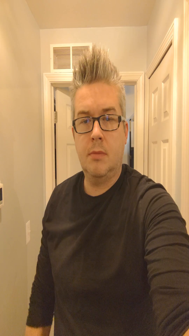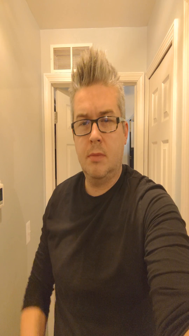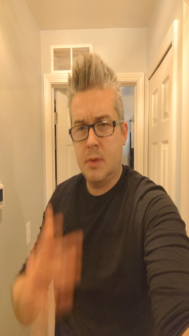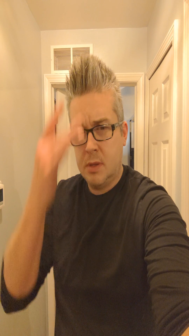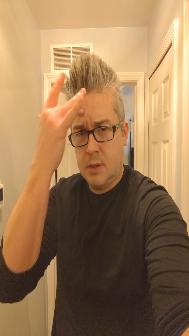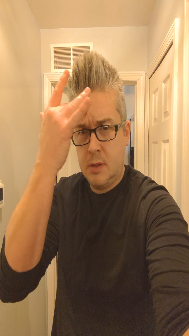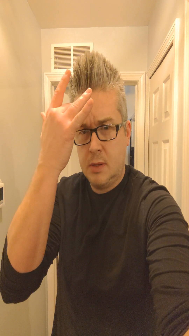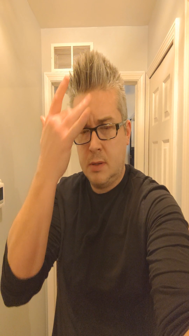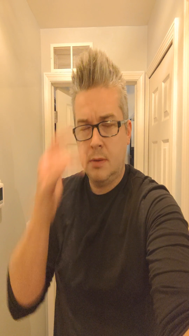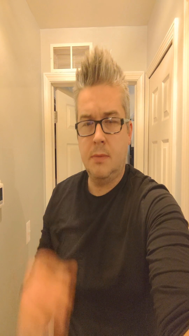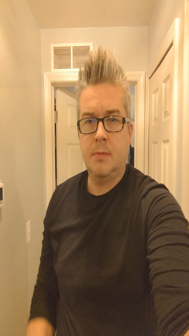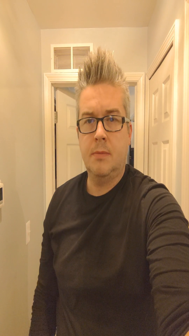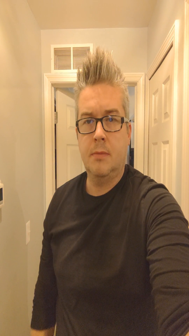sick